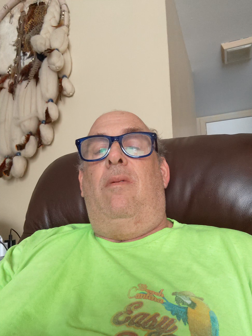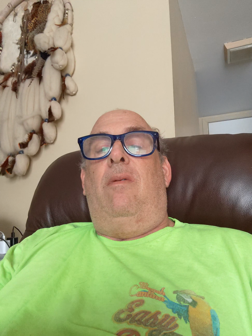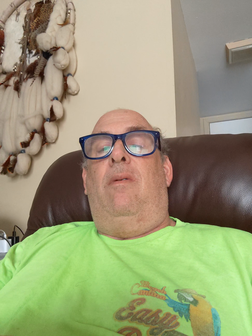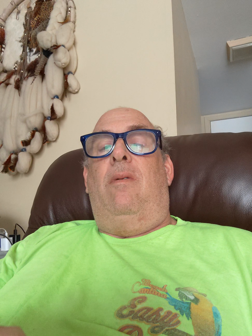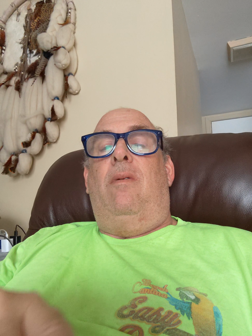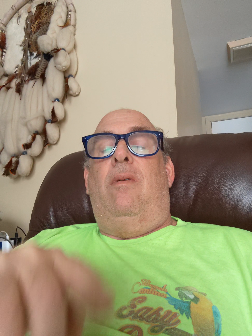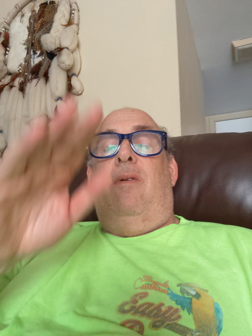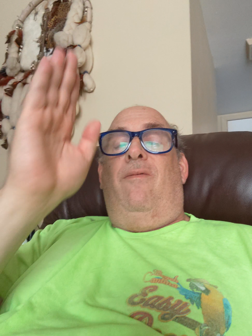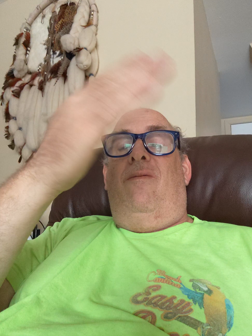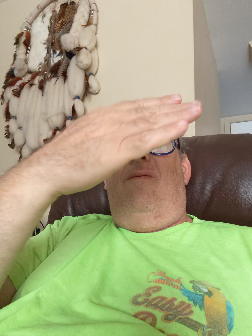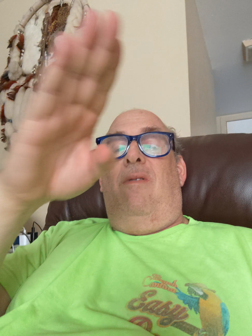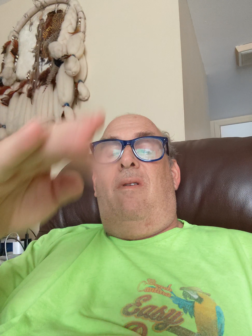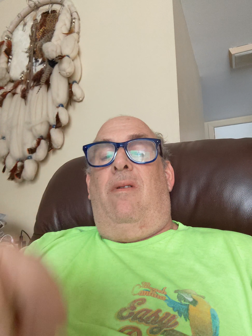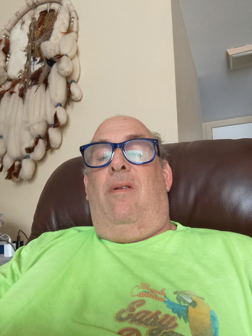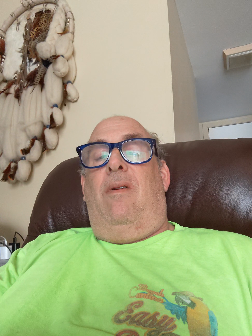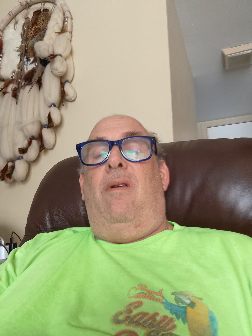flag